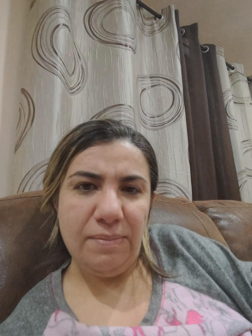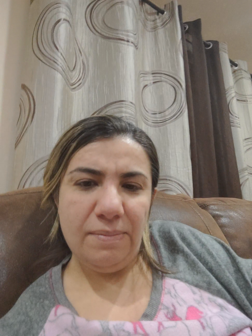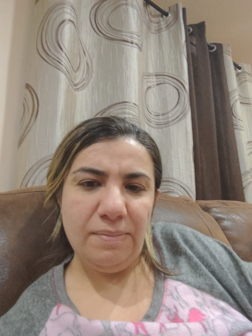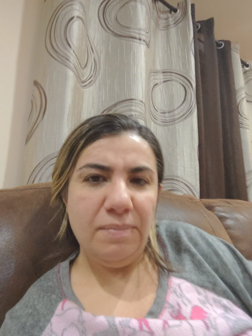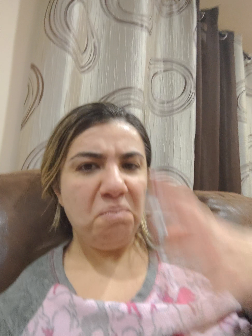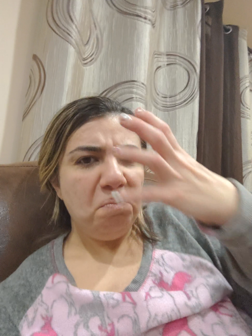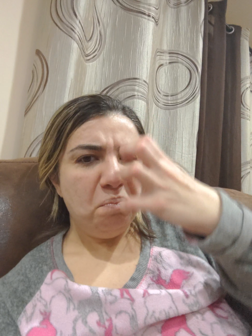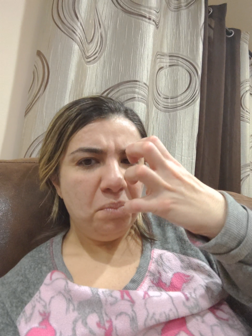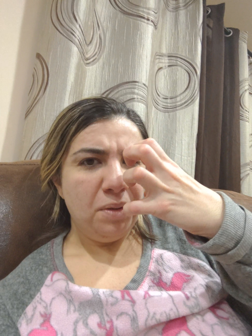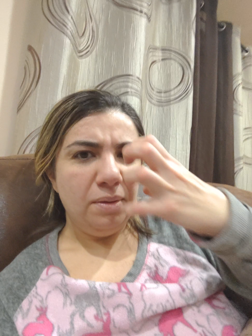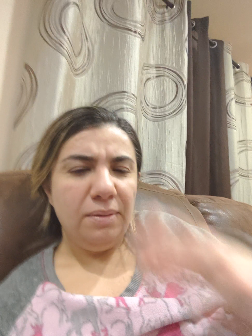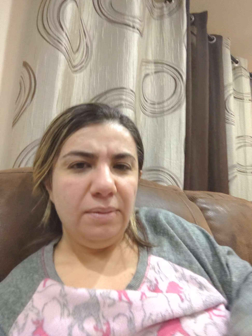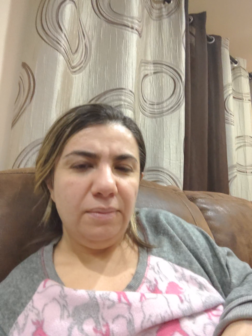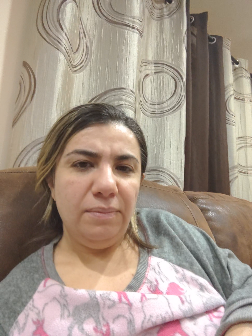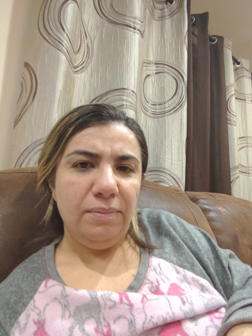mad